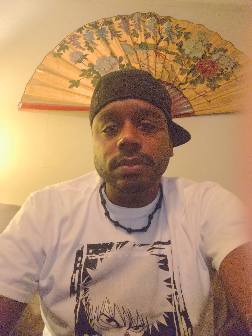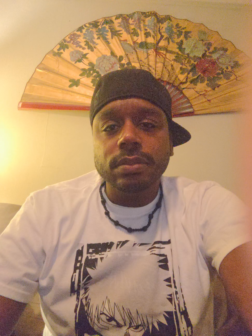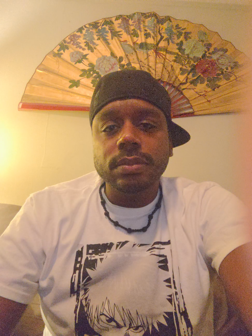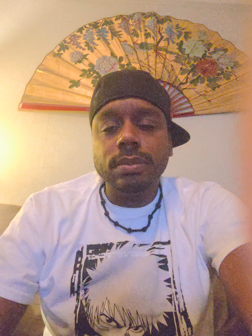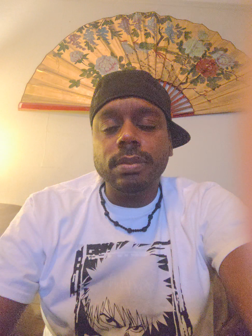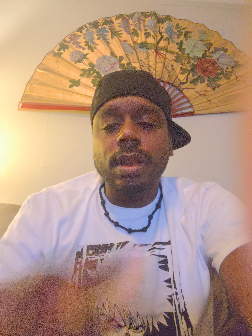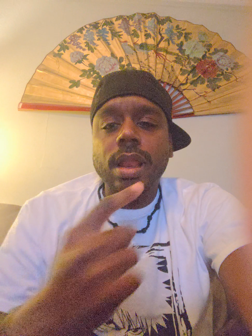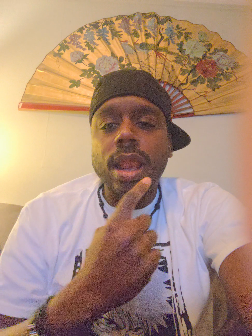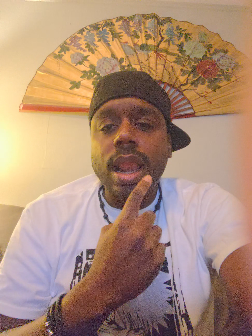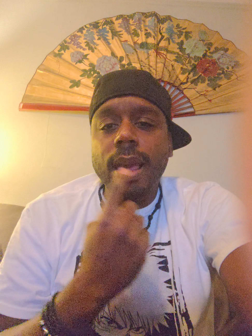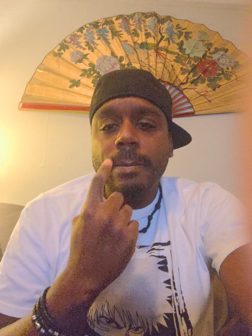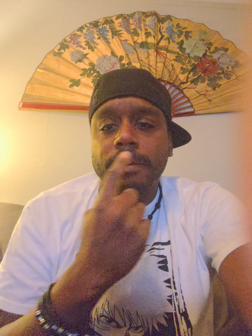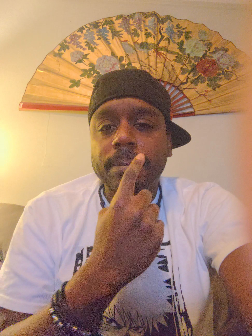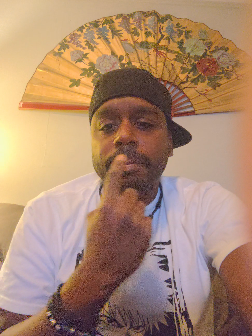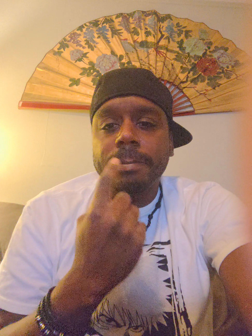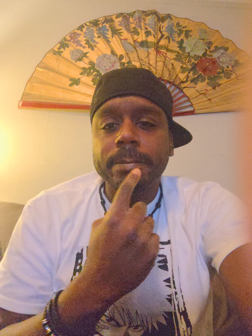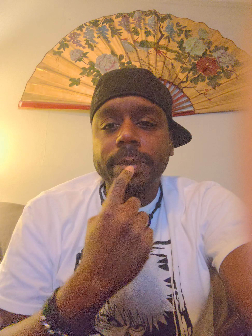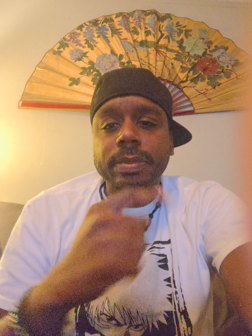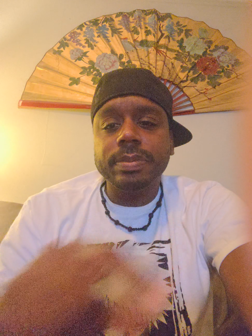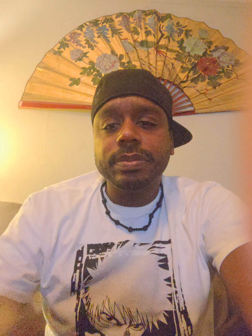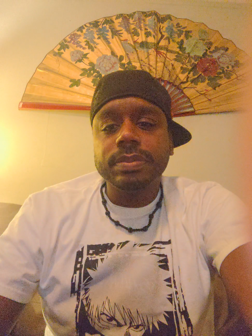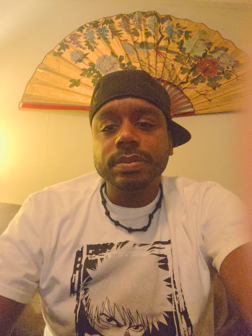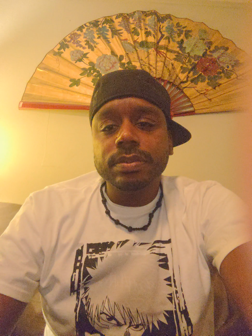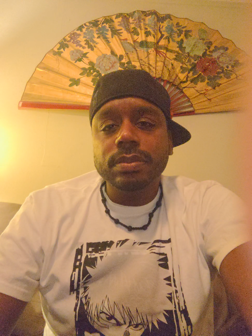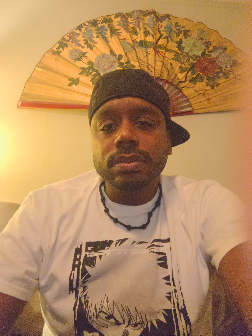lips